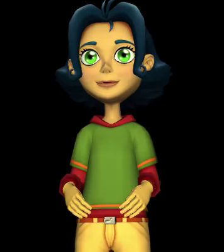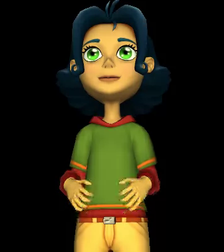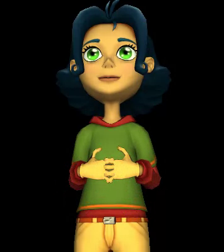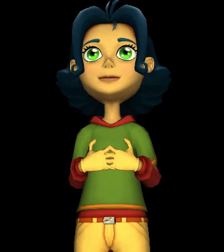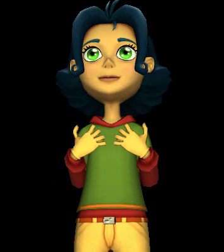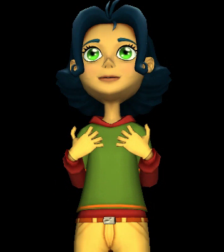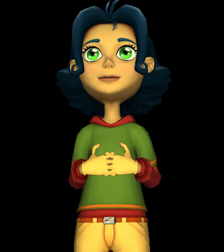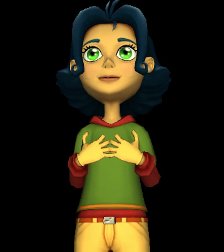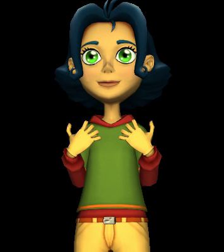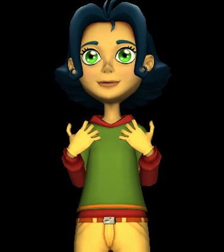غضب